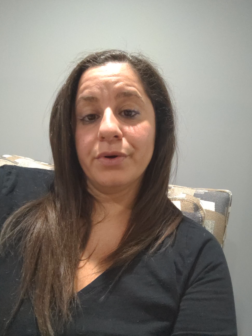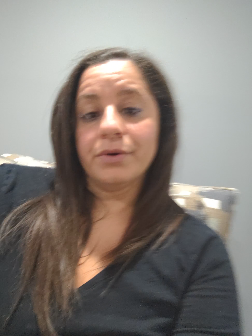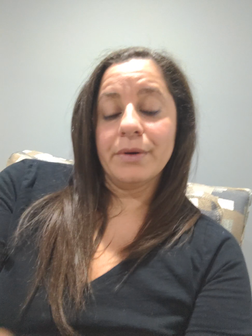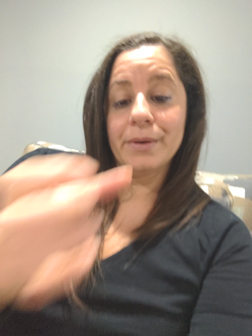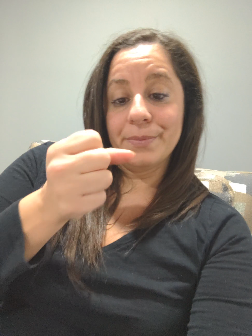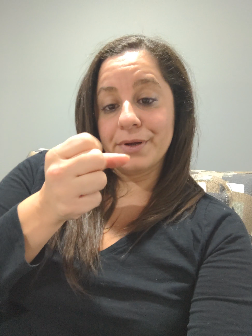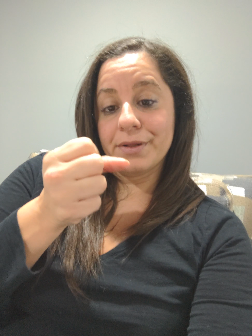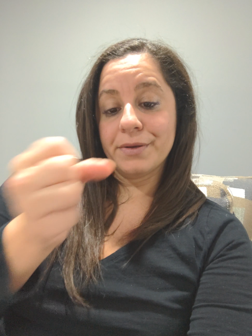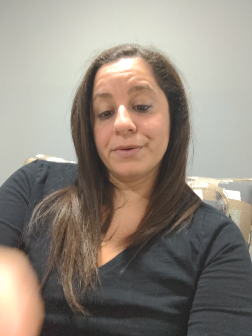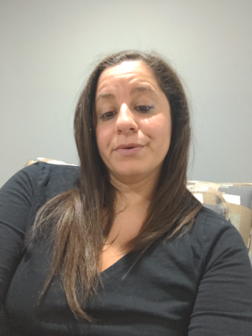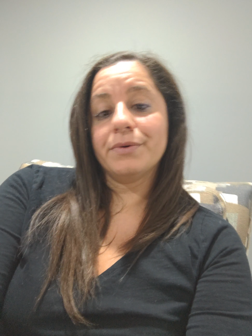milk